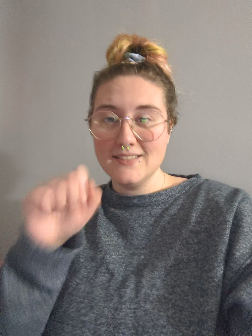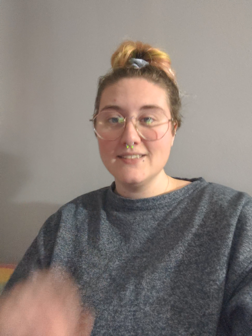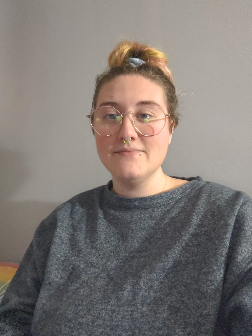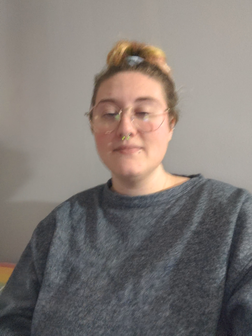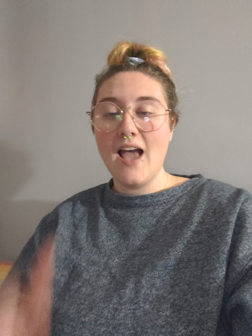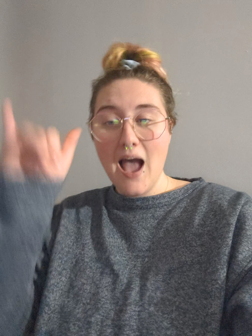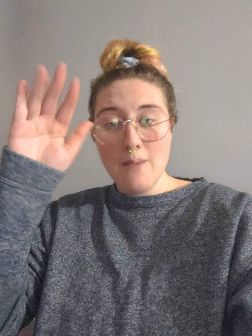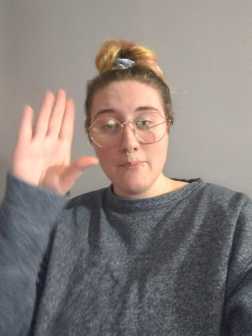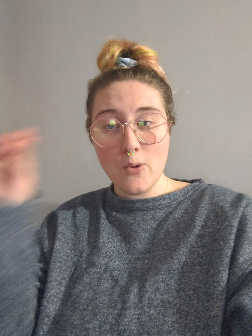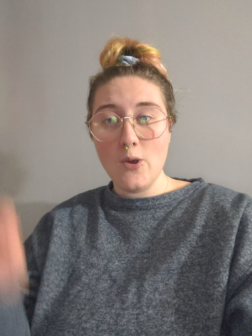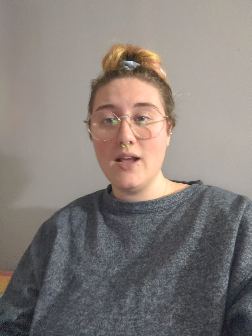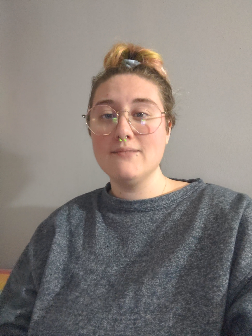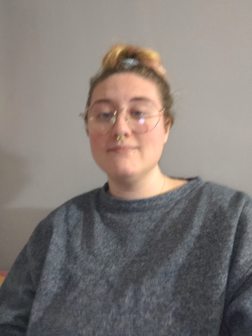cowboy